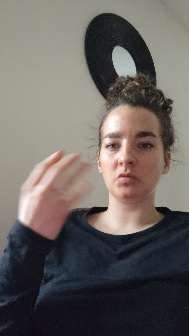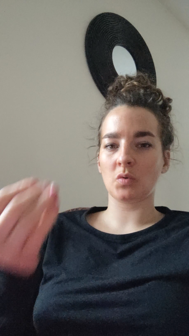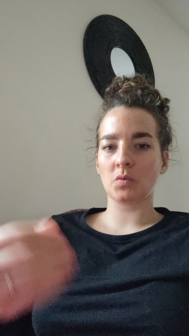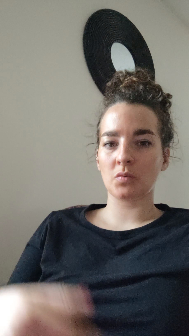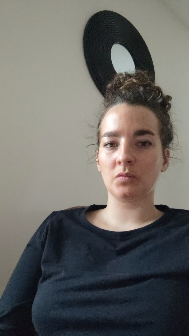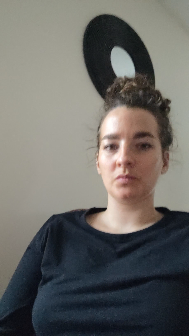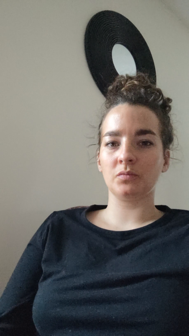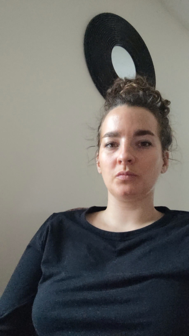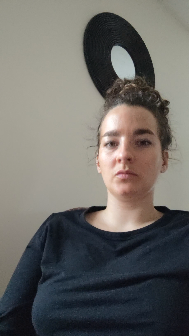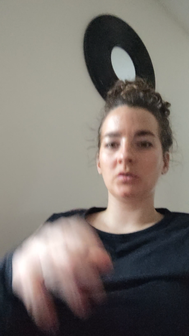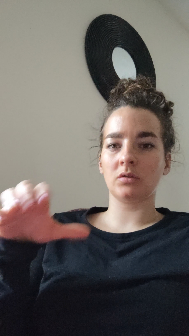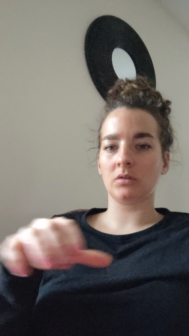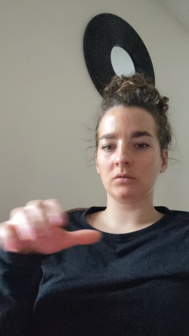does